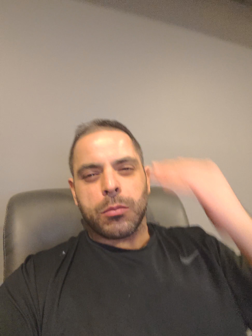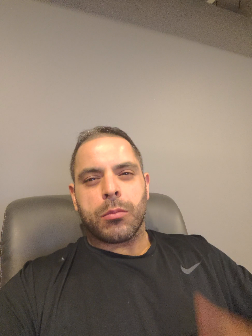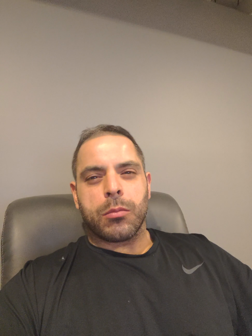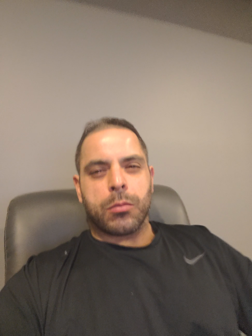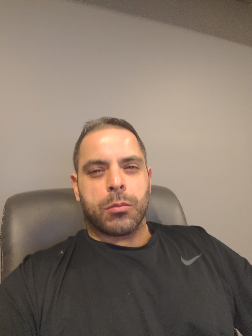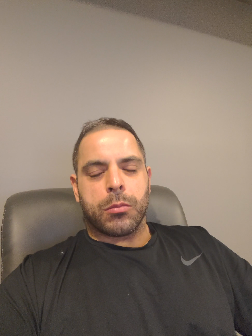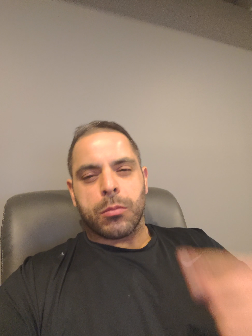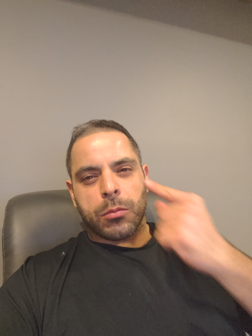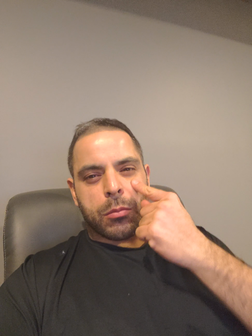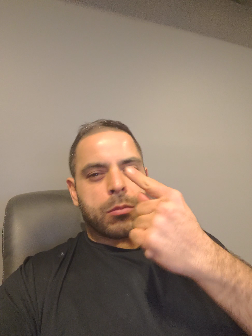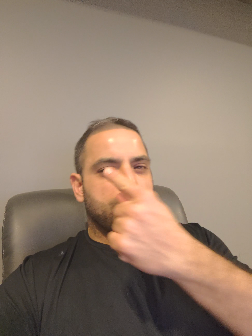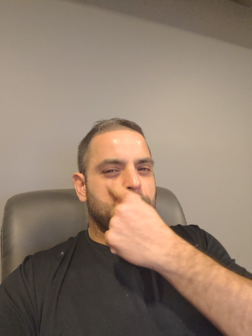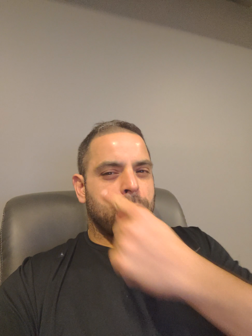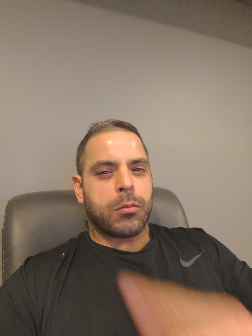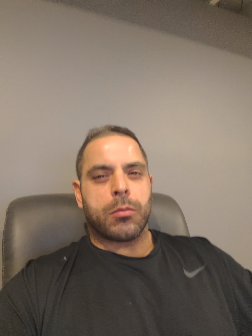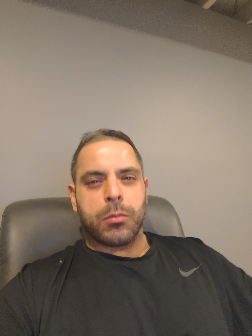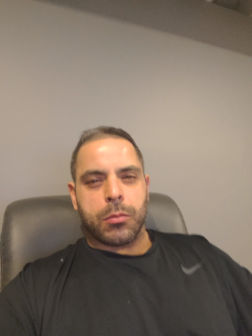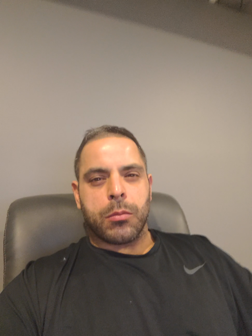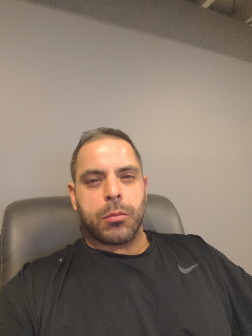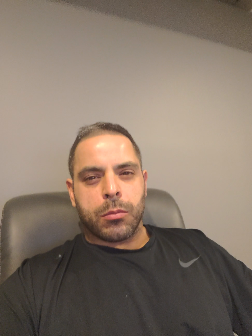eye